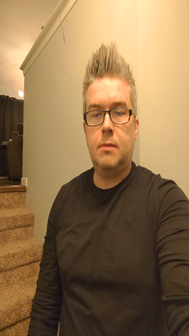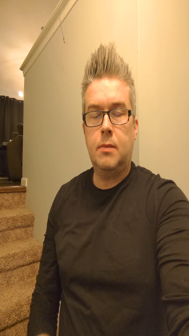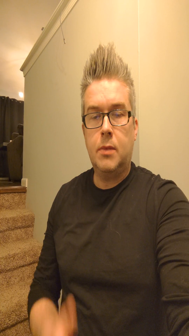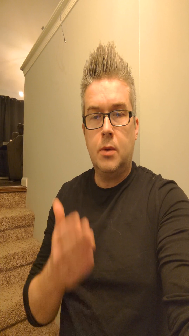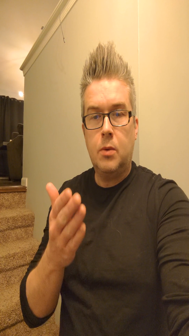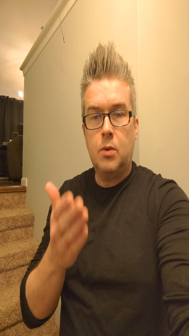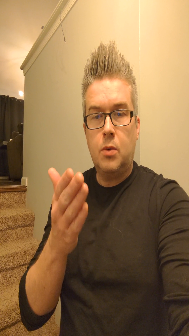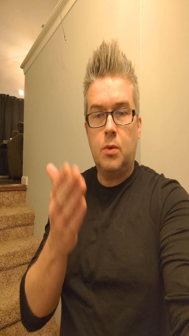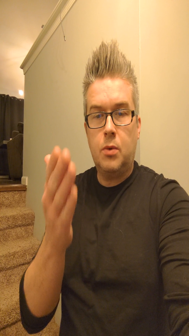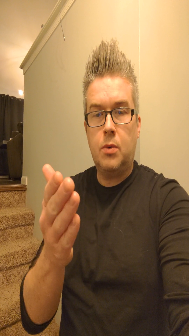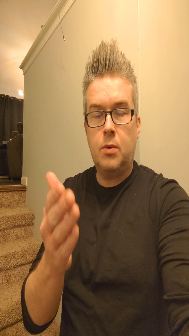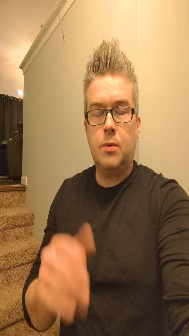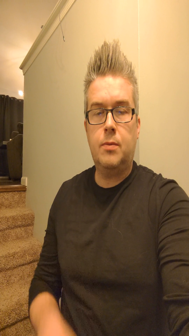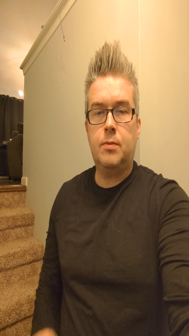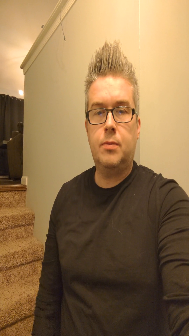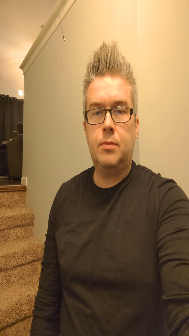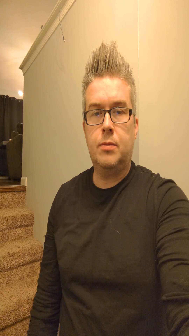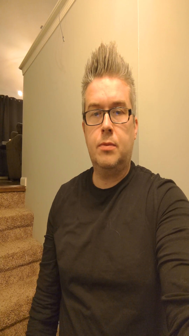boat